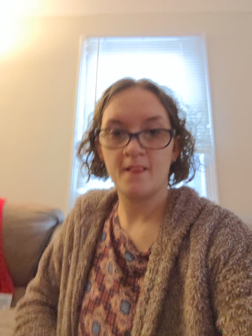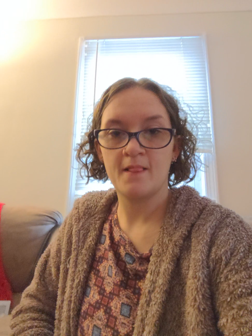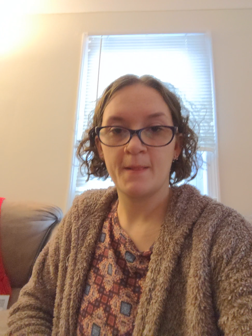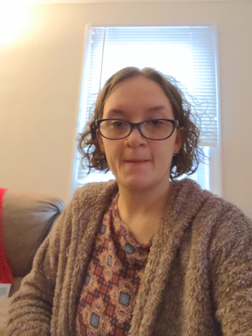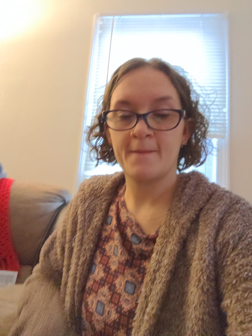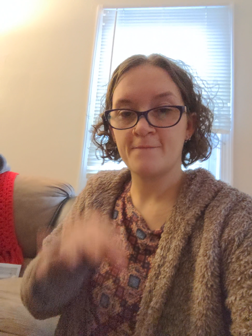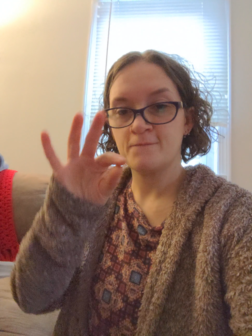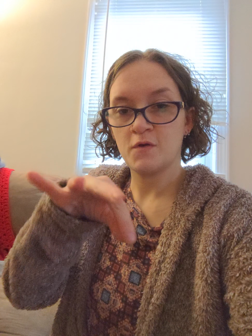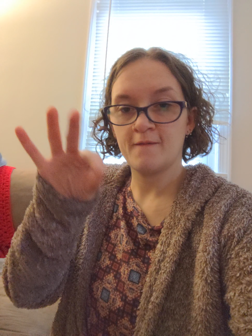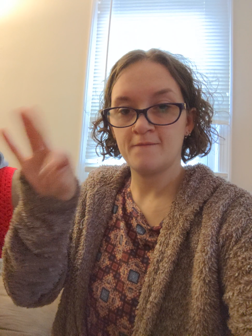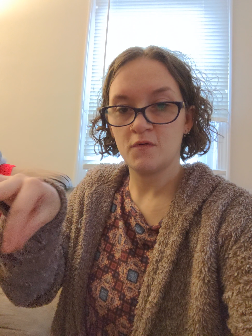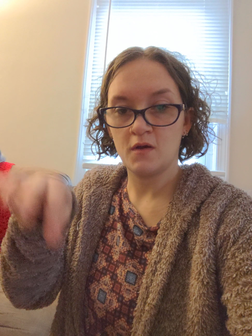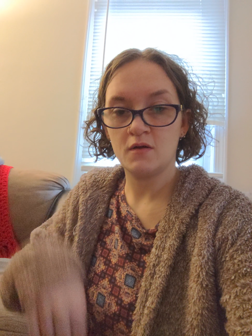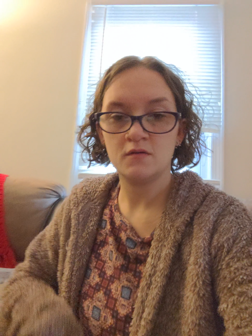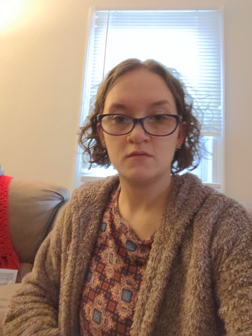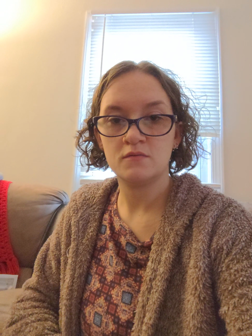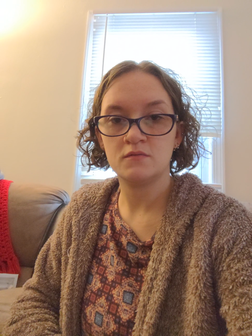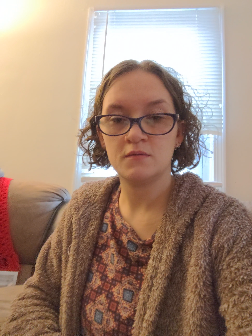french fries